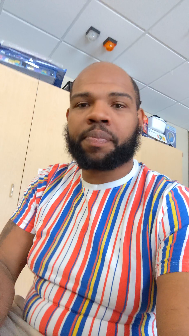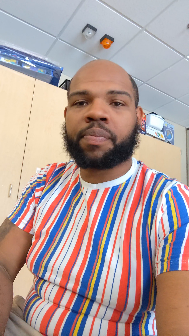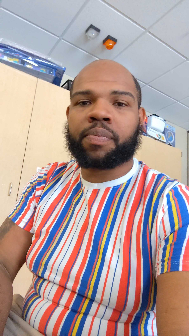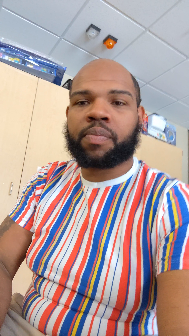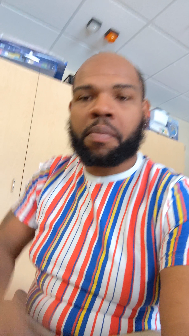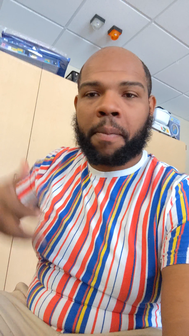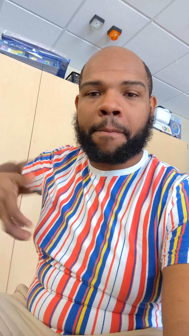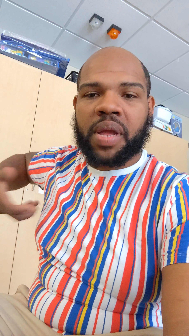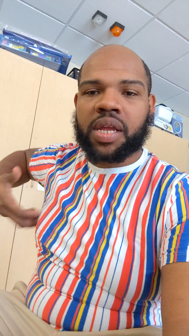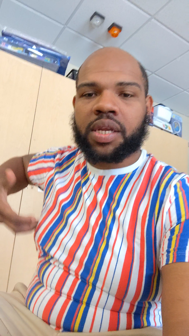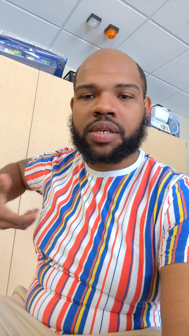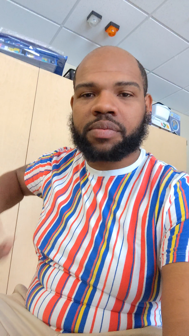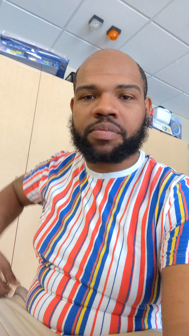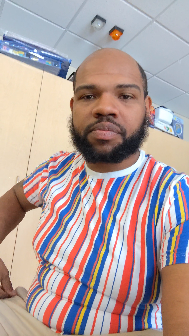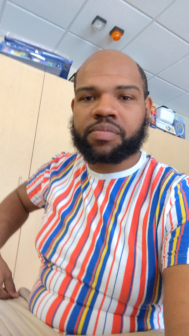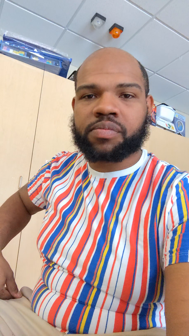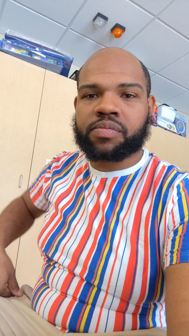monkey